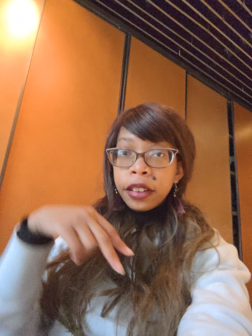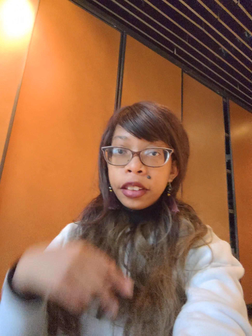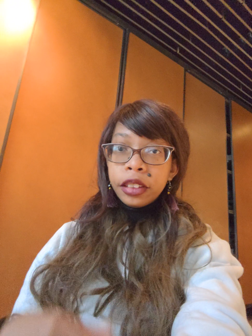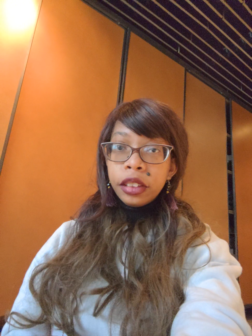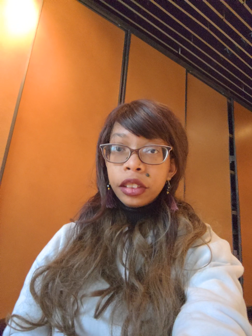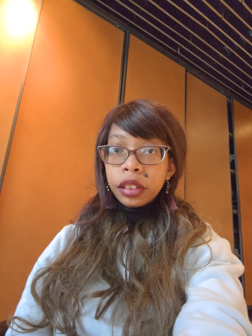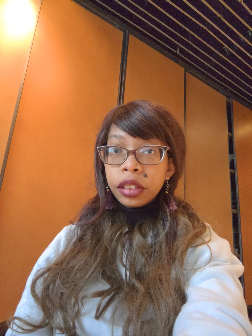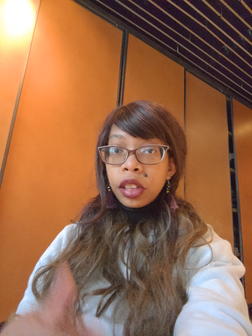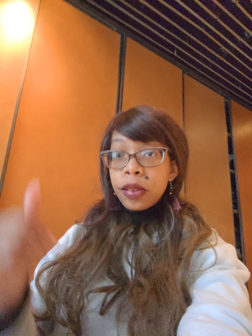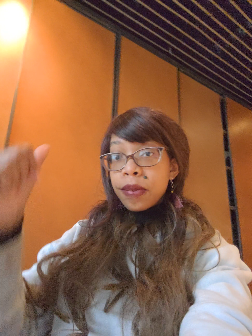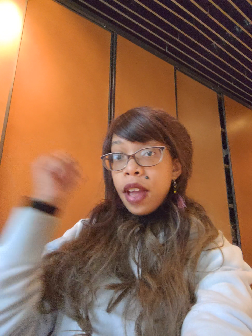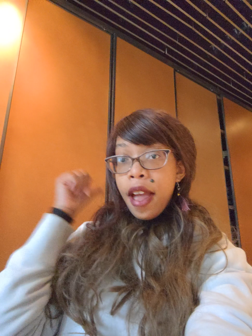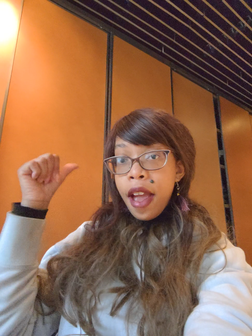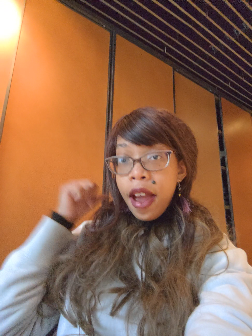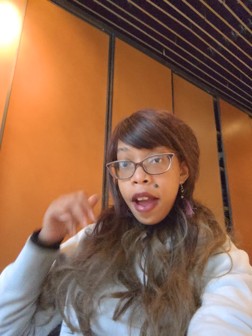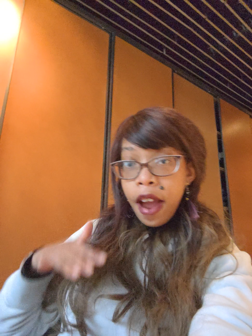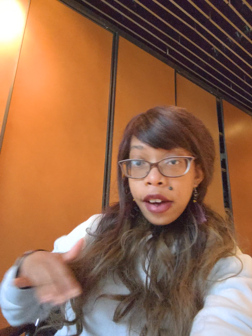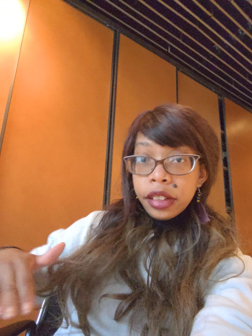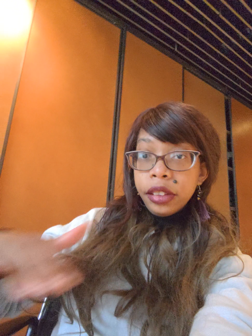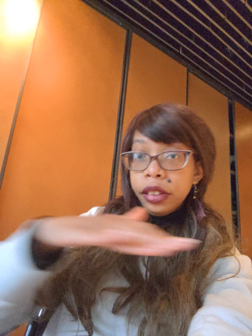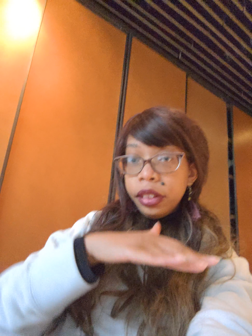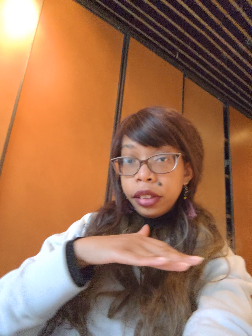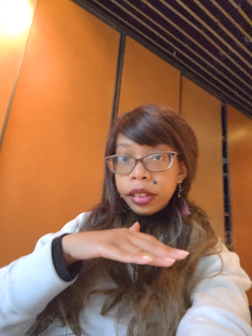backyard